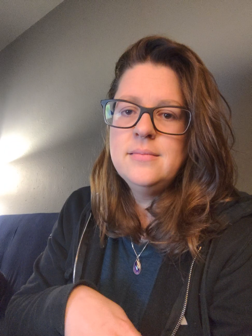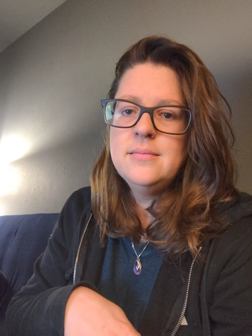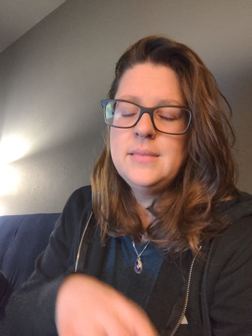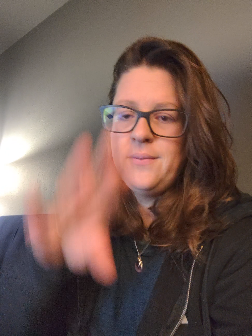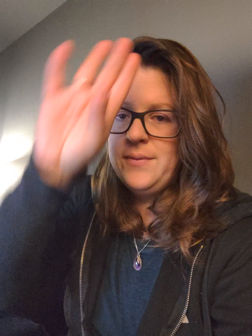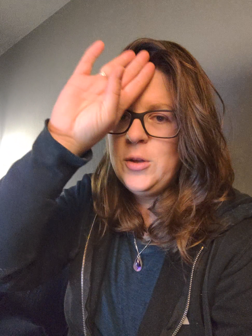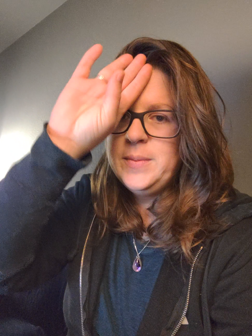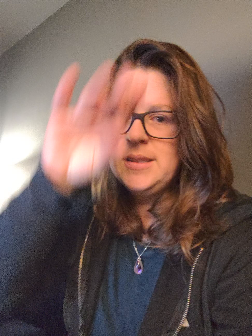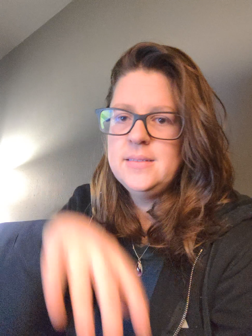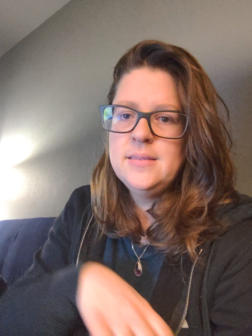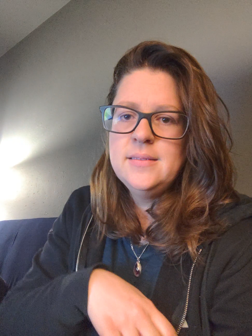fireman